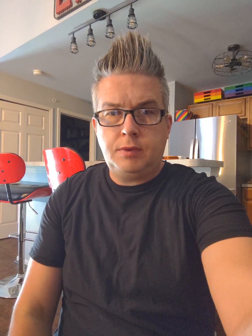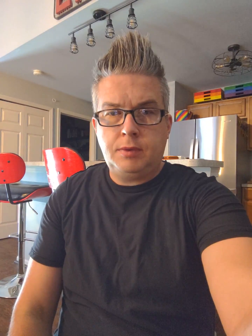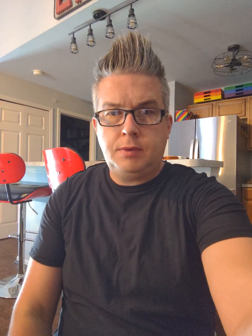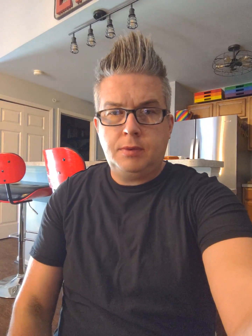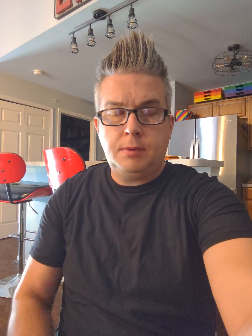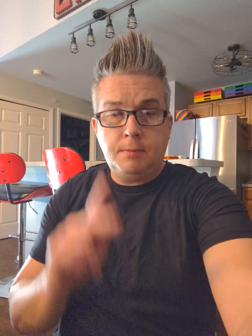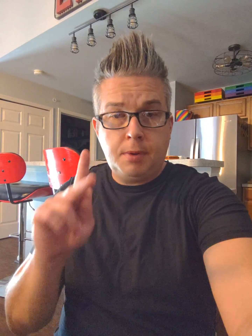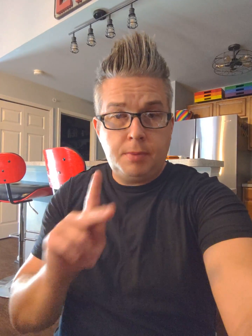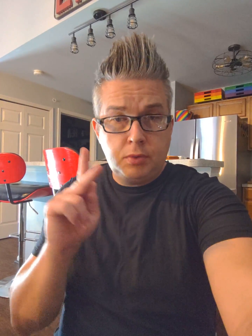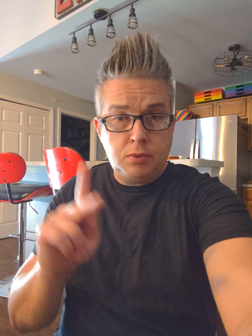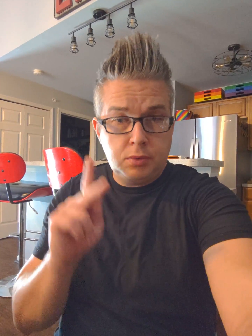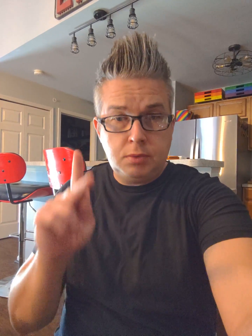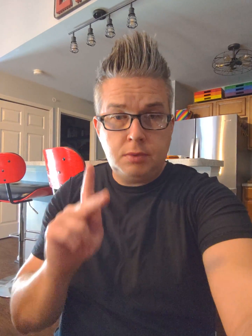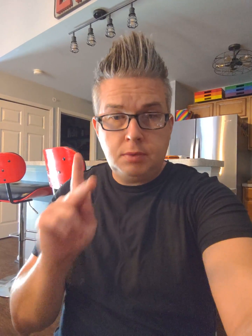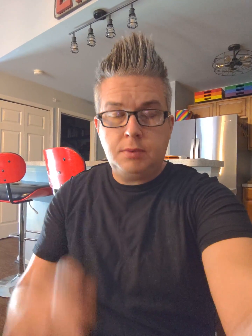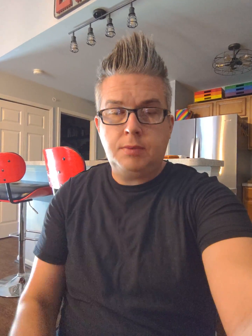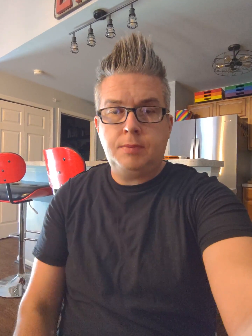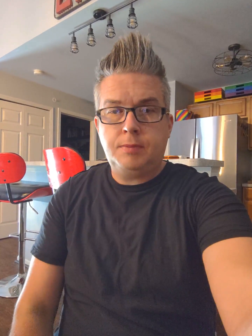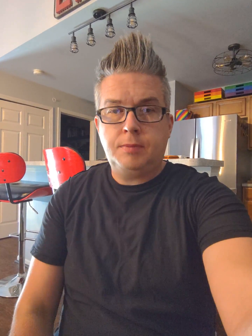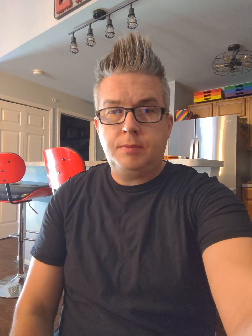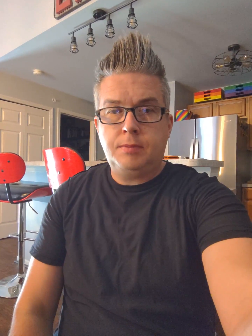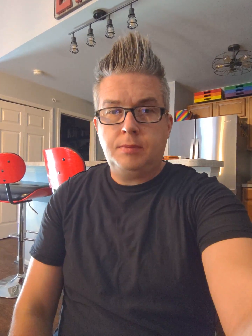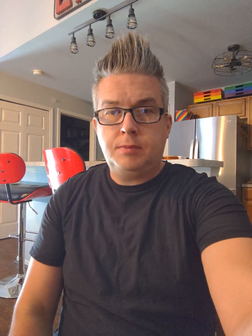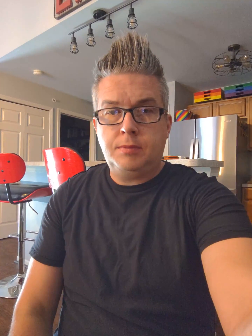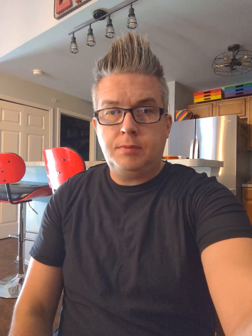people